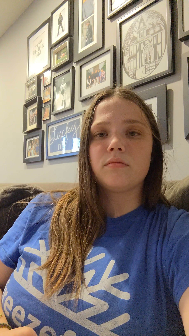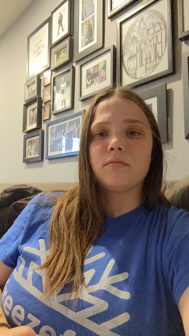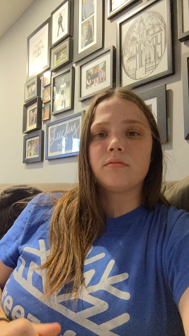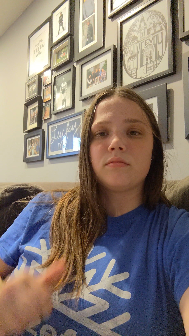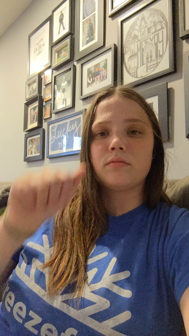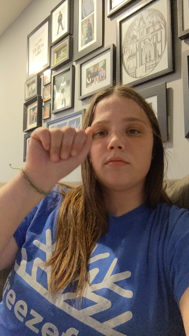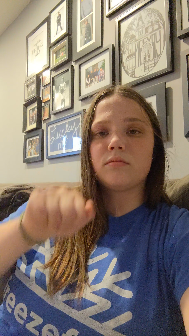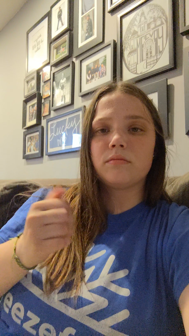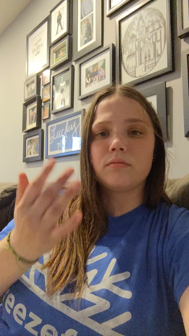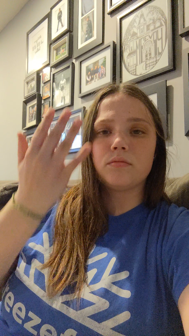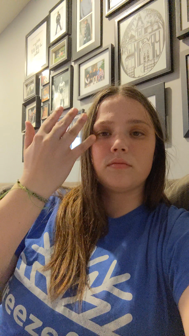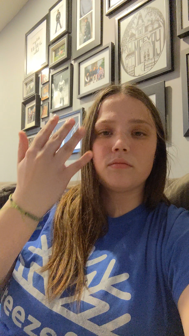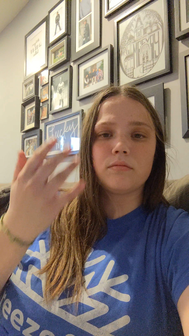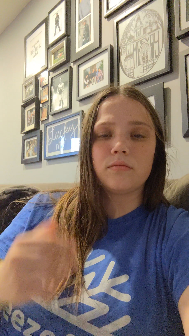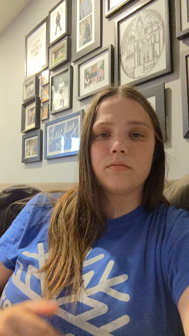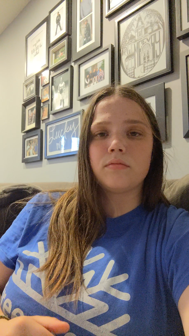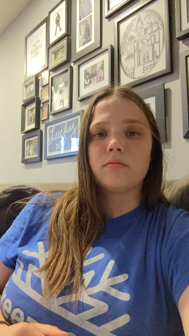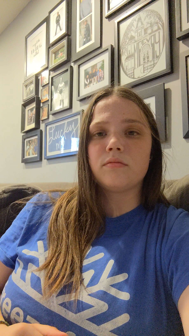gloves